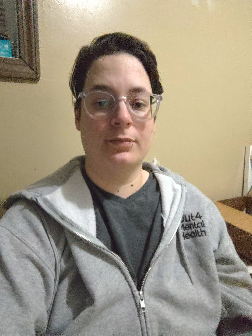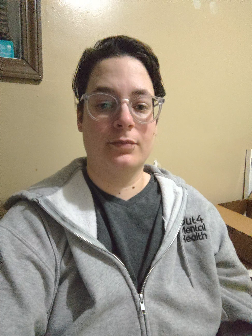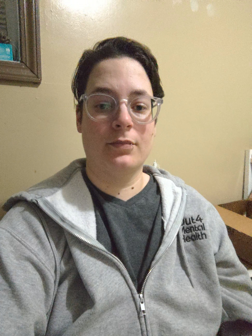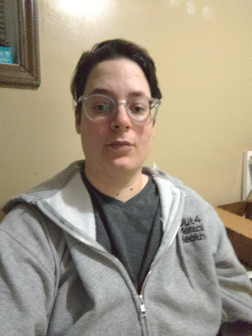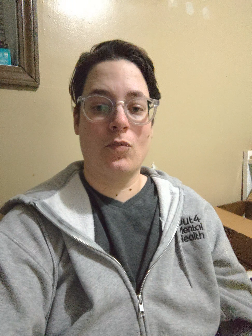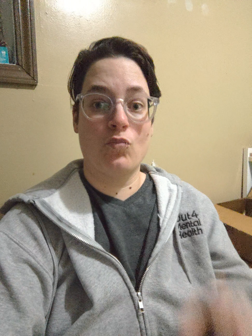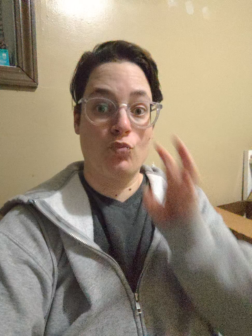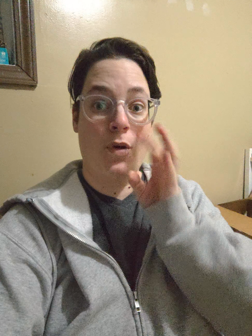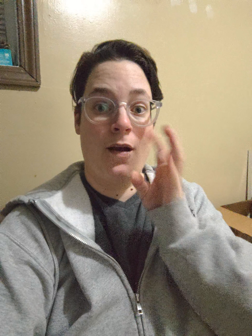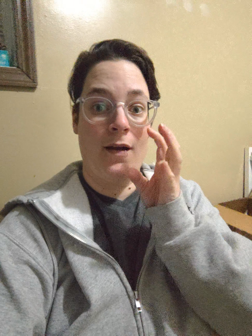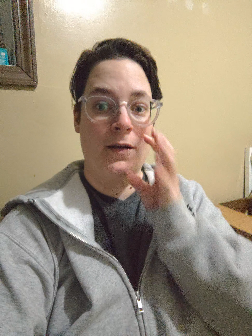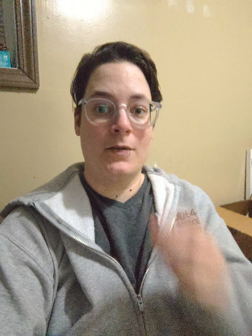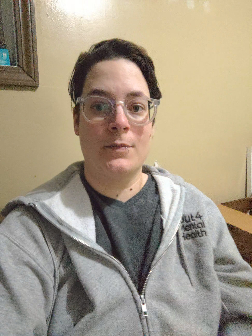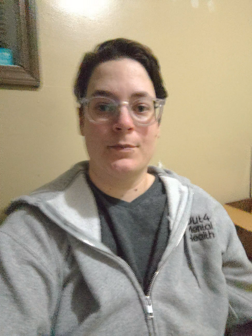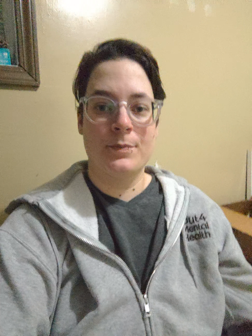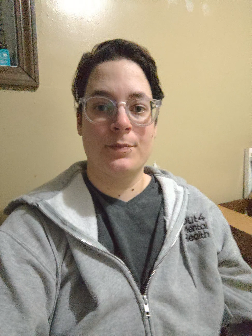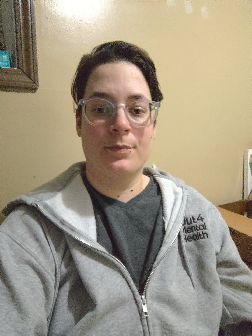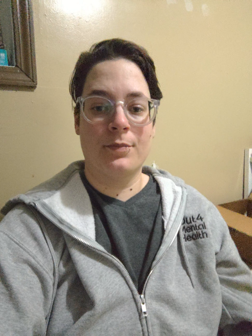cry